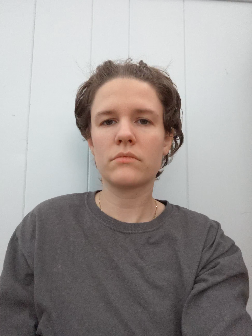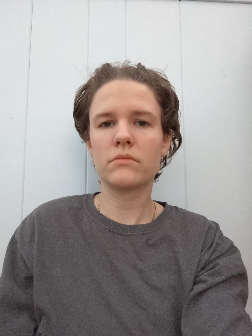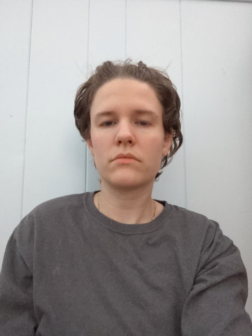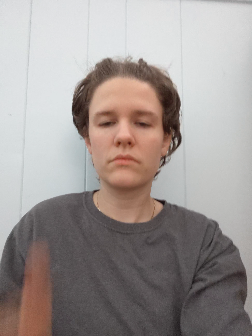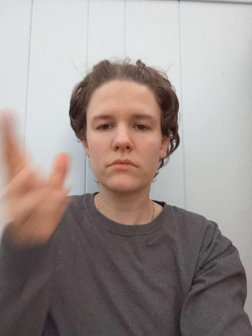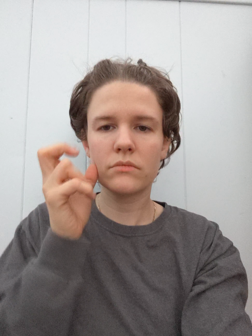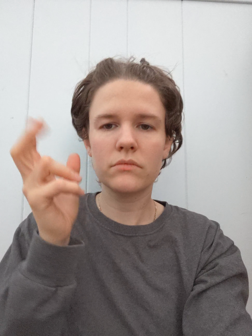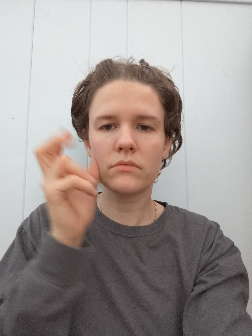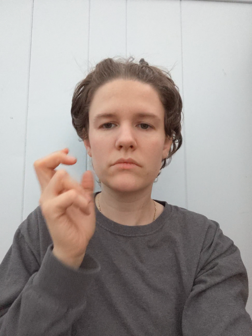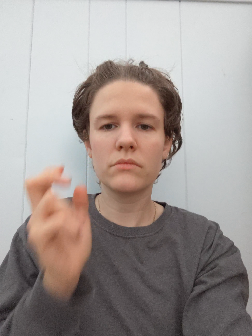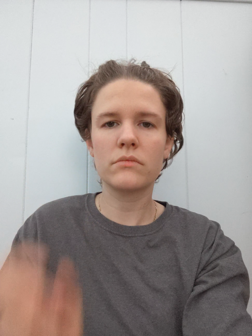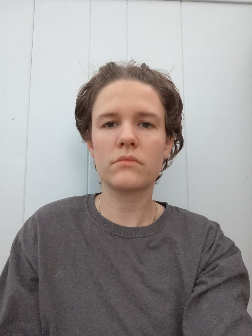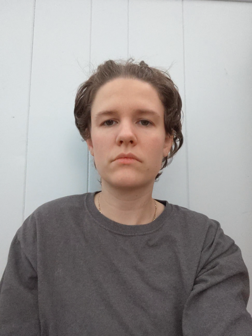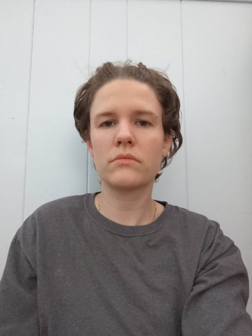listen